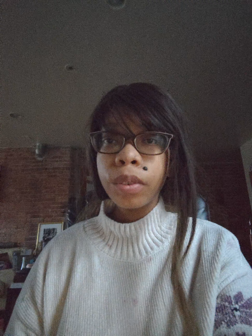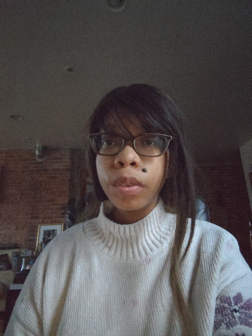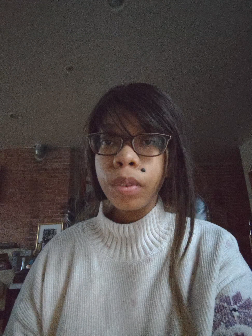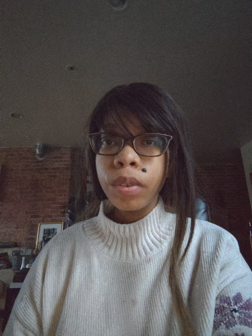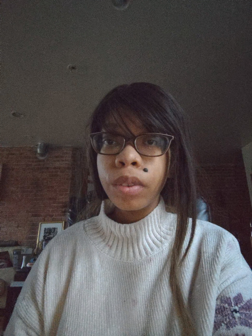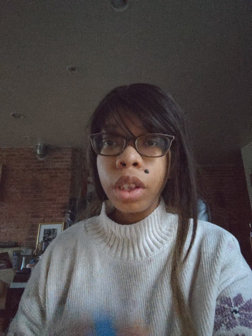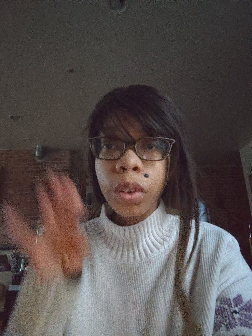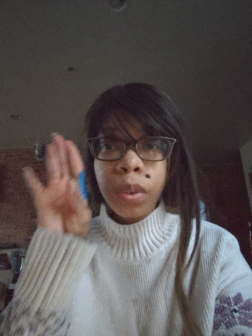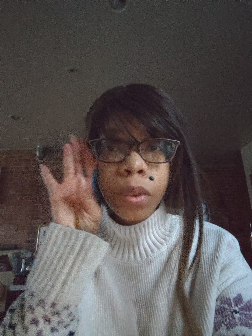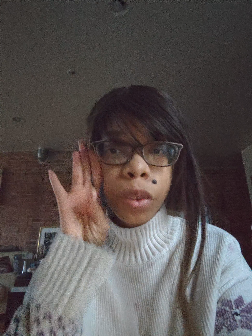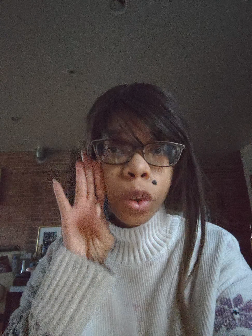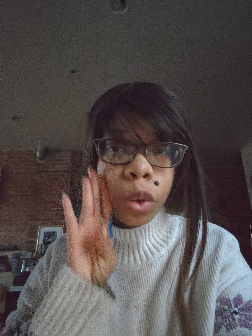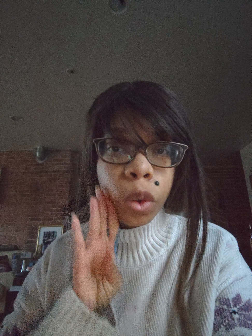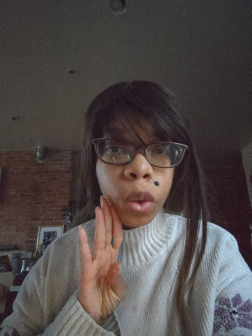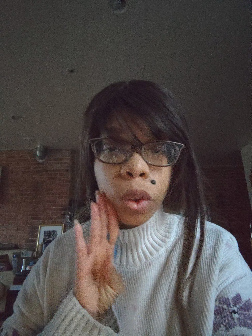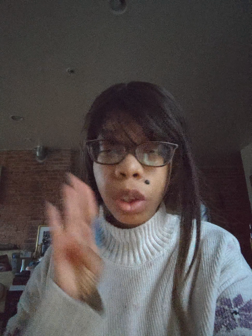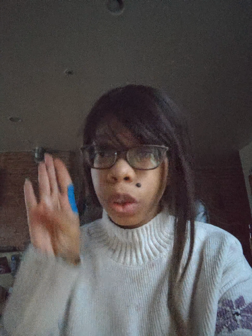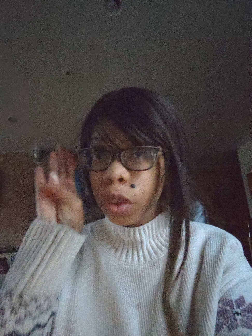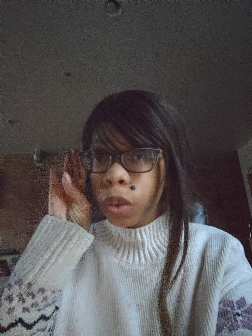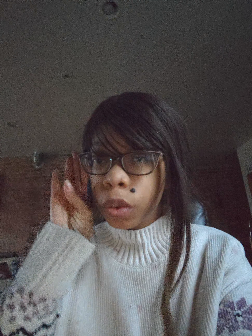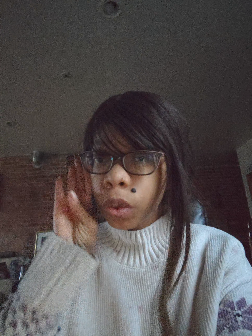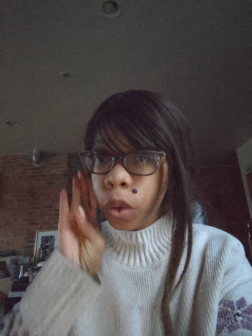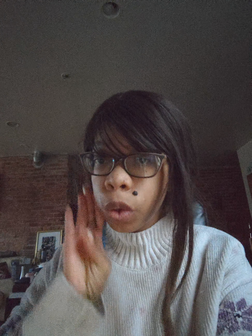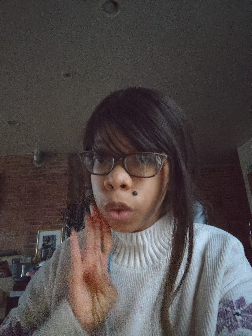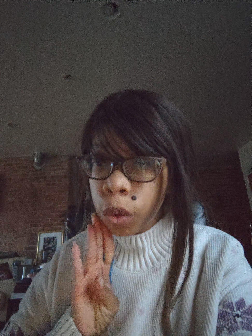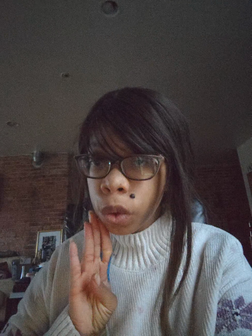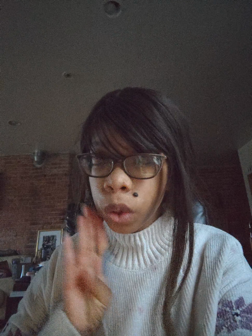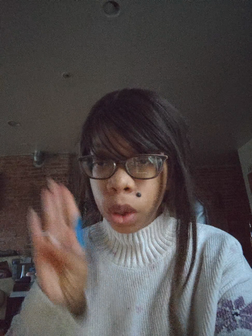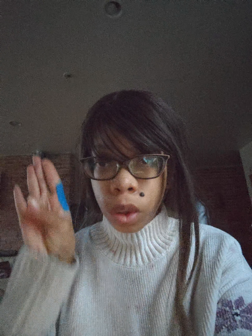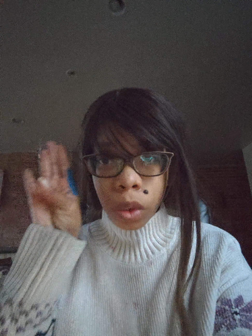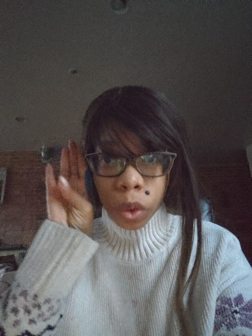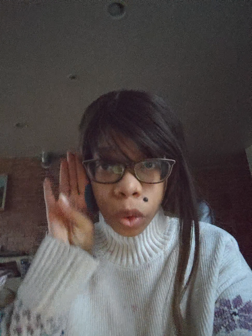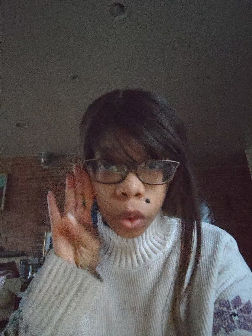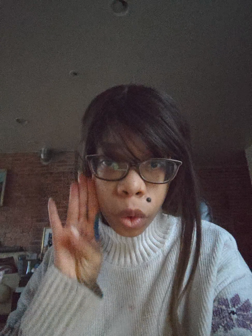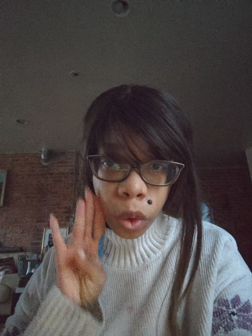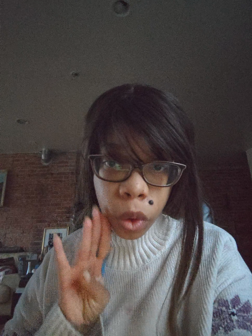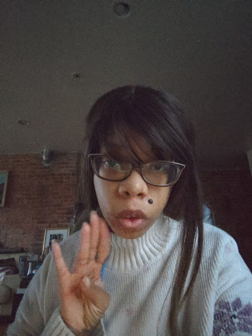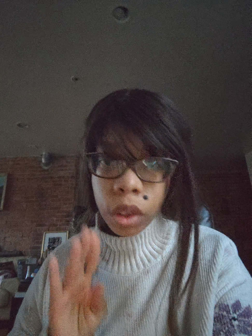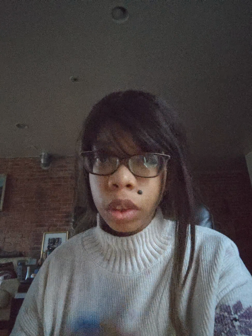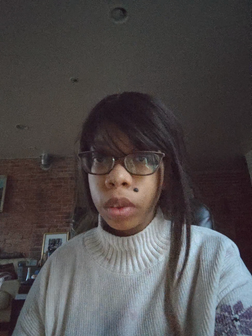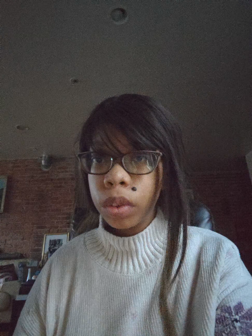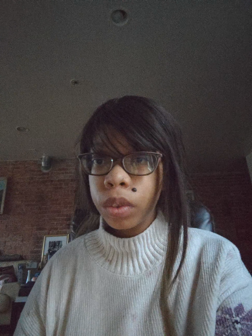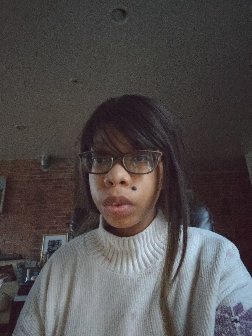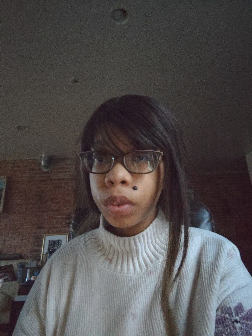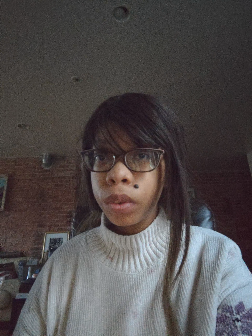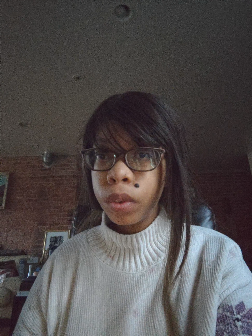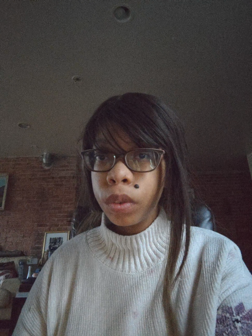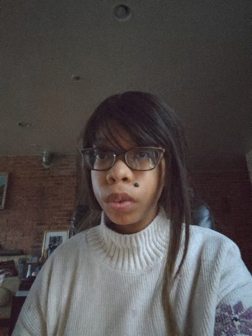brown